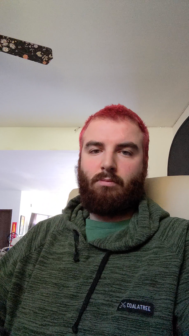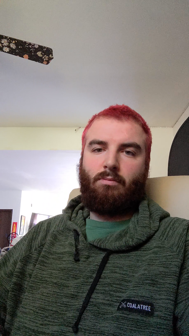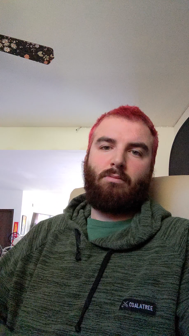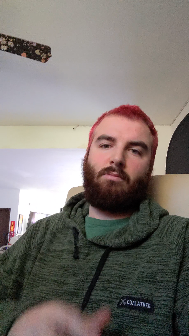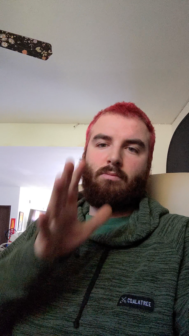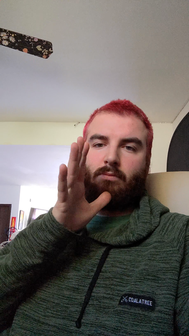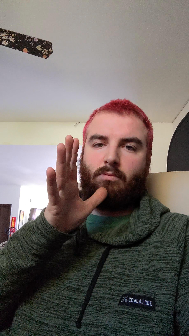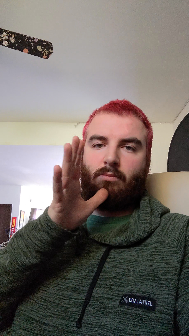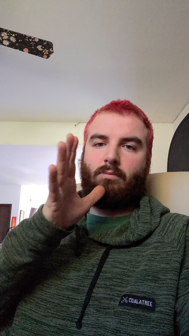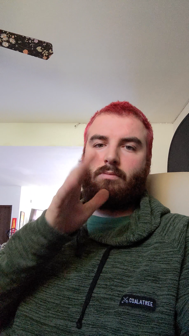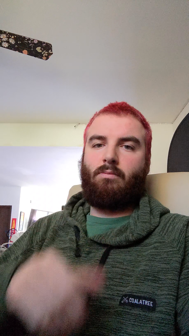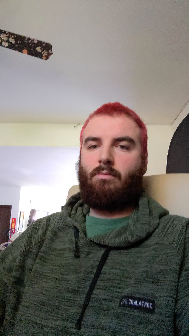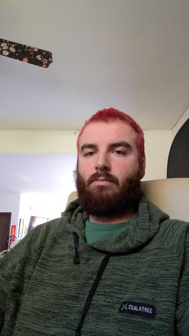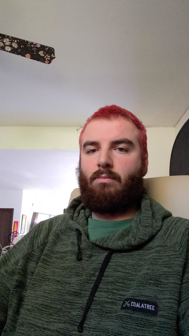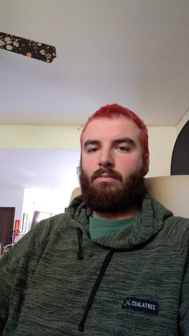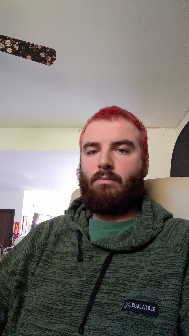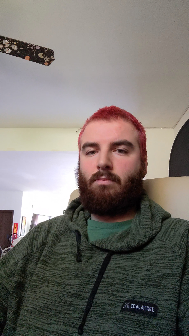mommy